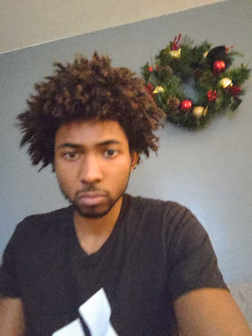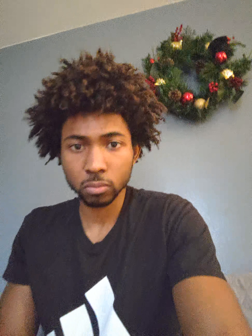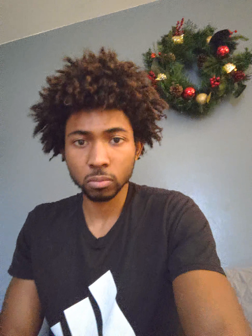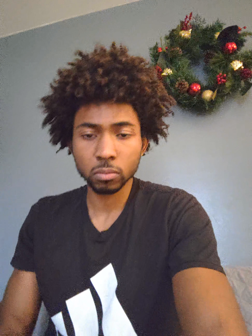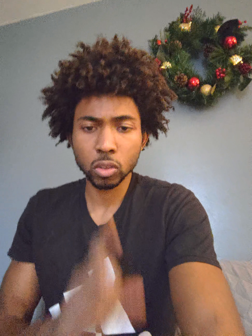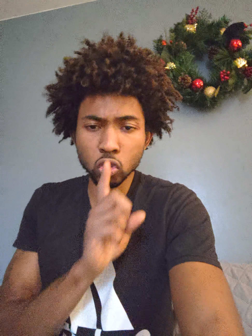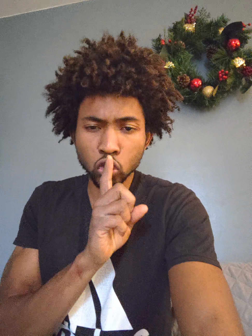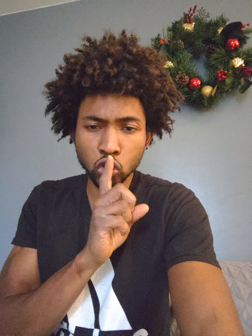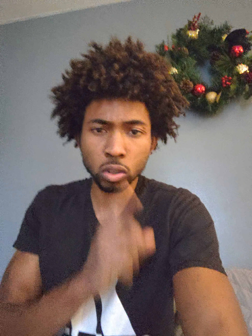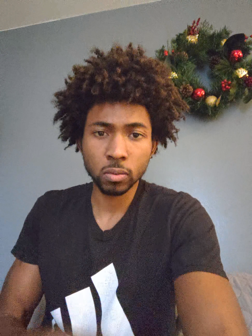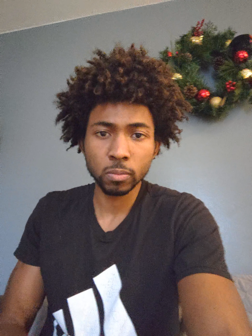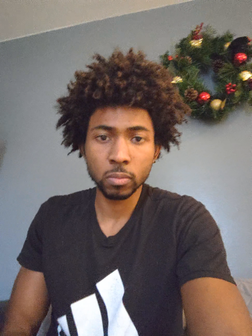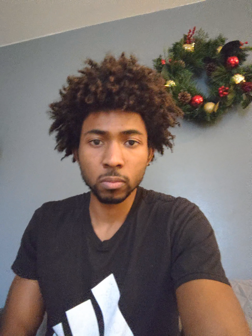shhh